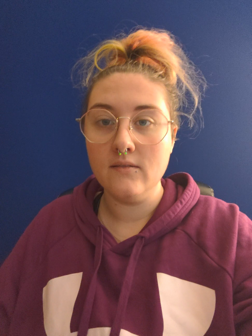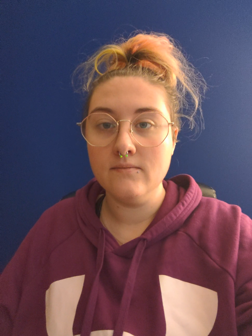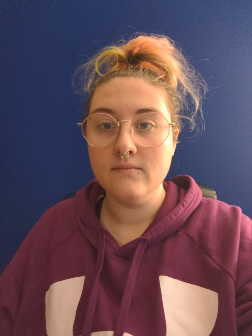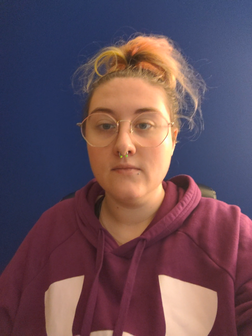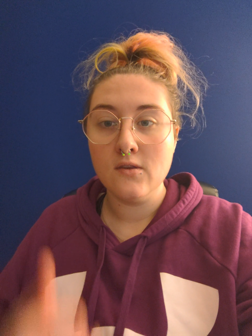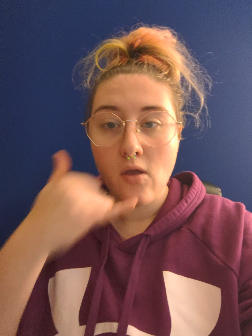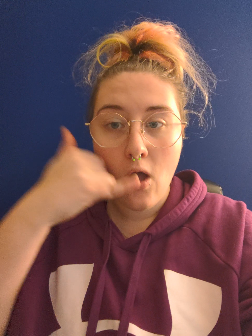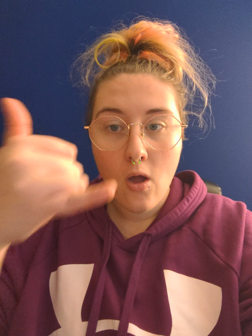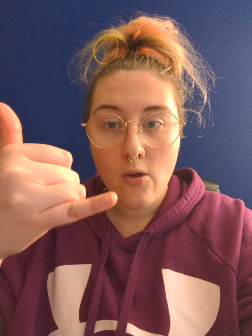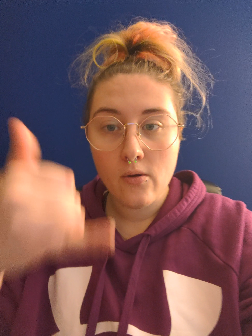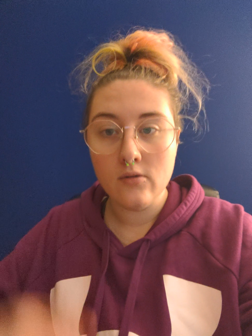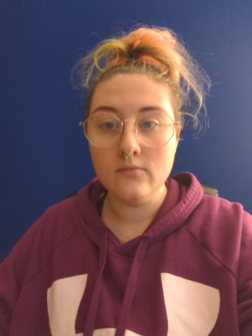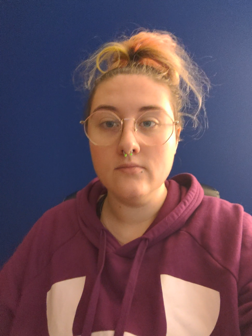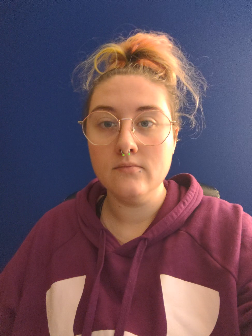call on the phone